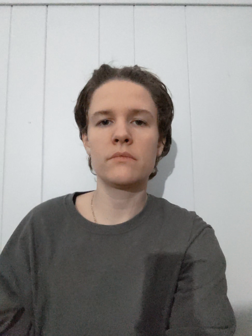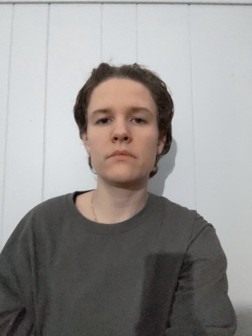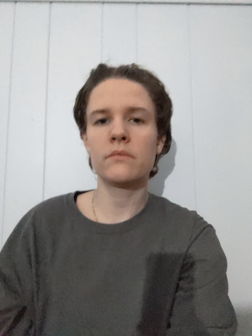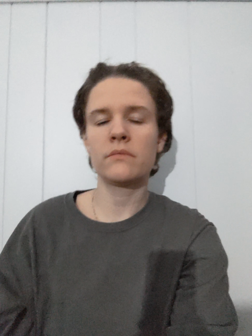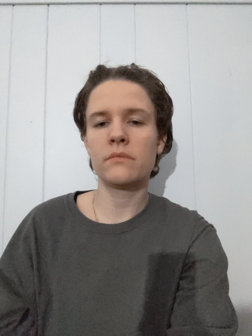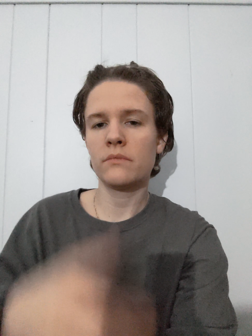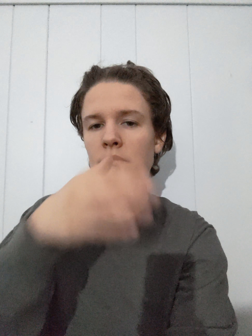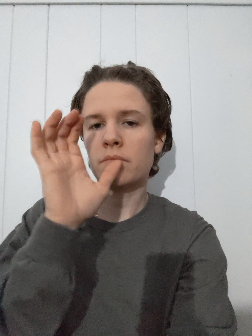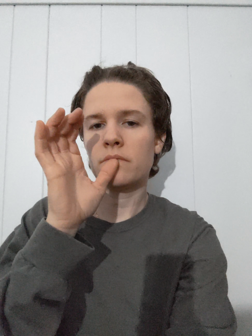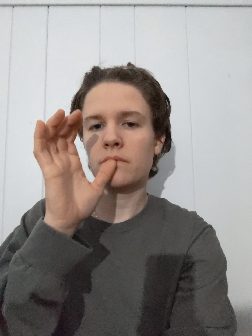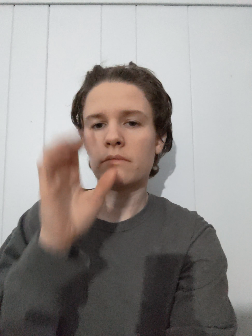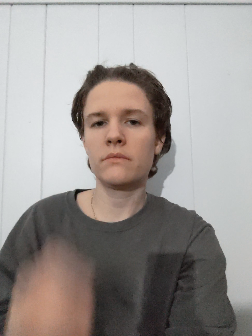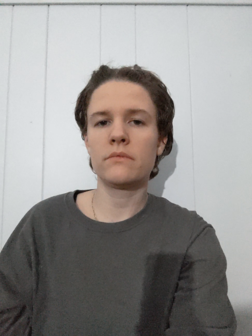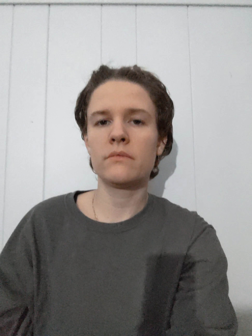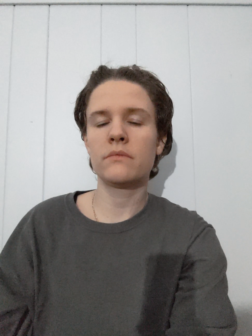drink